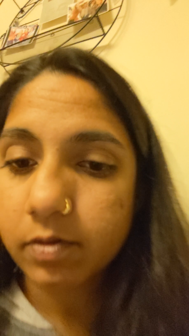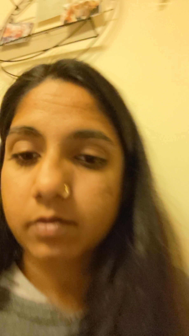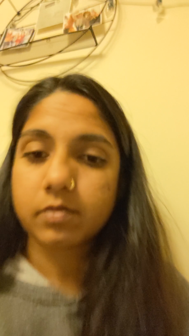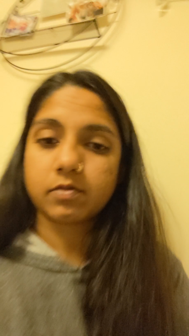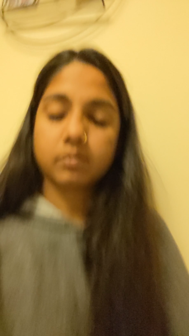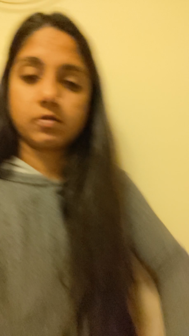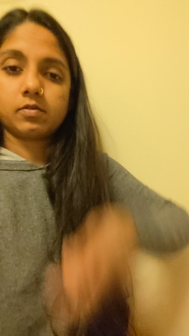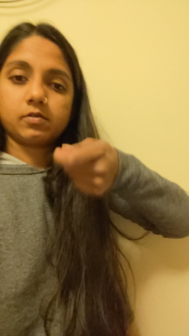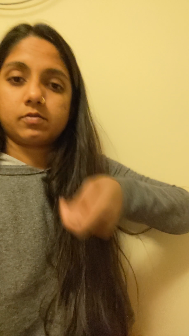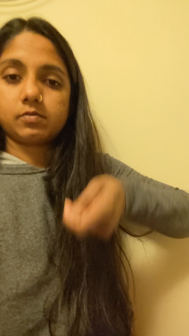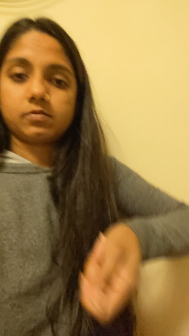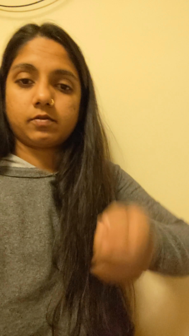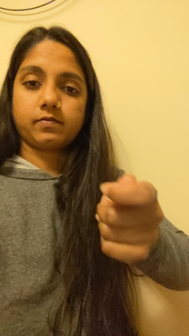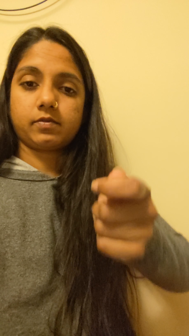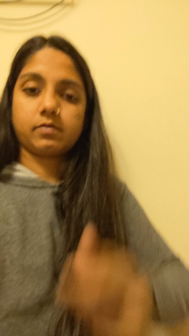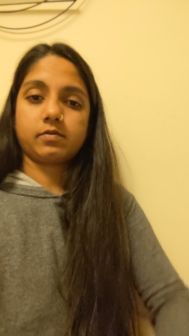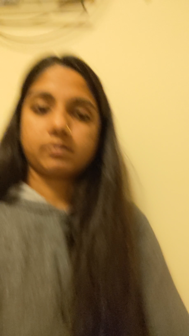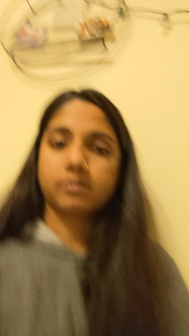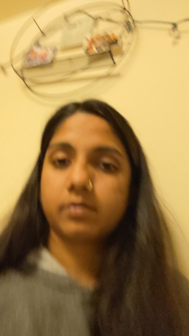shovel